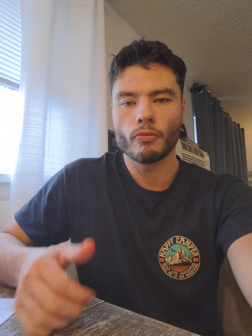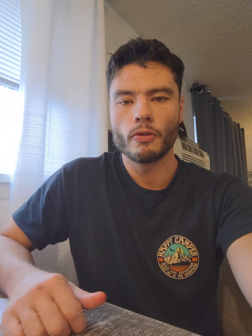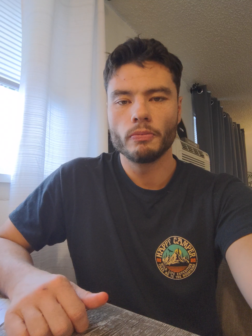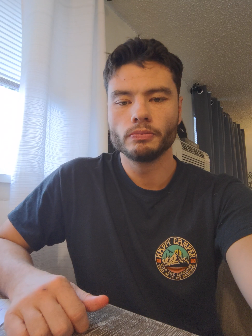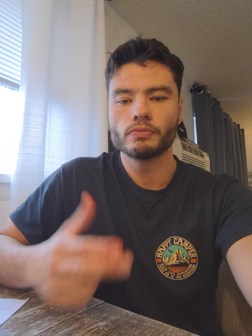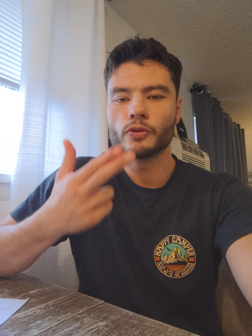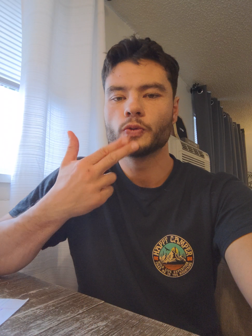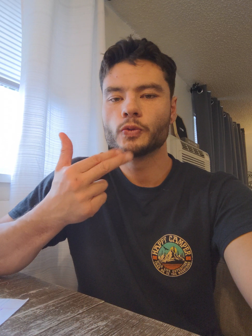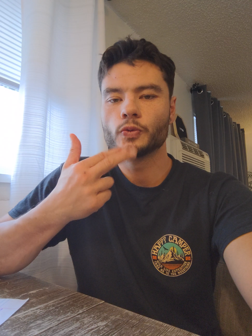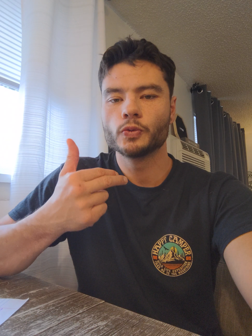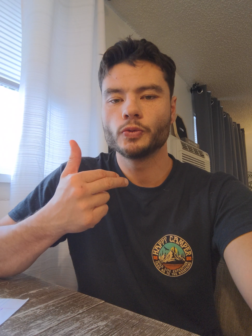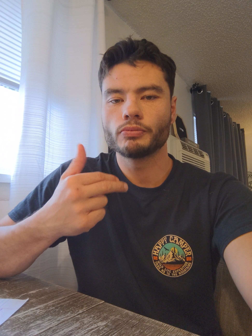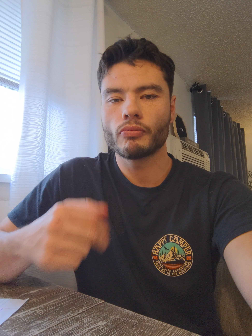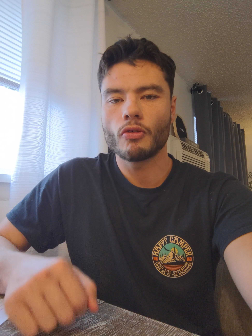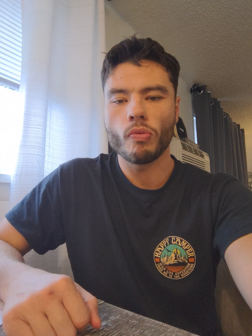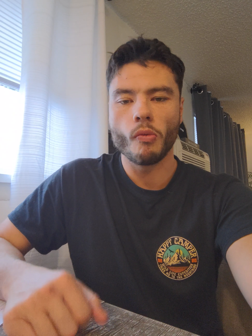cute